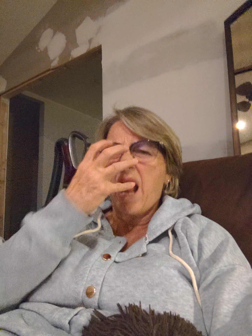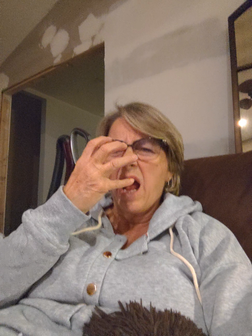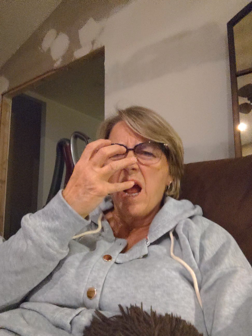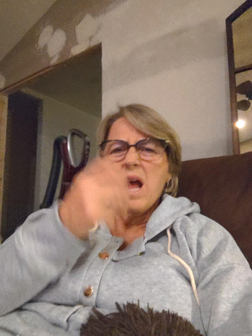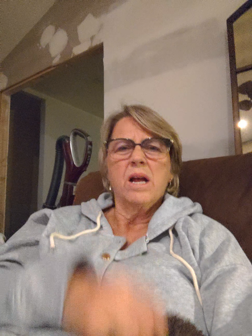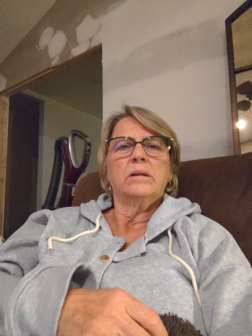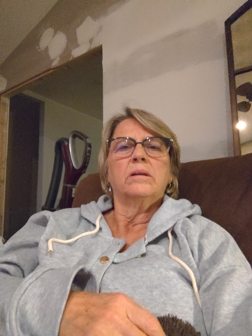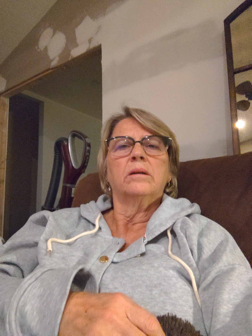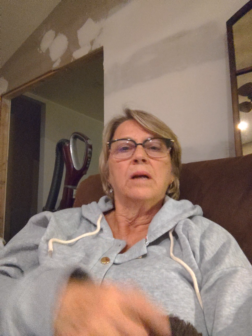mad